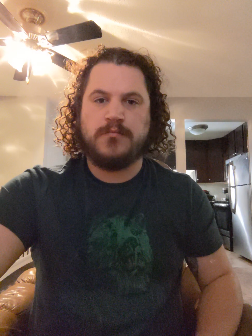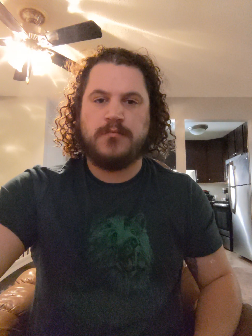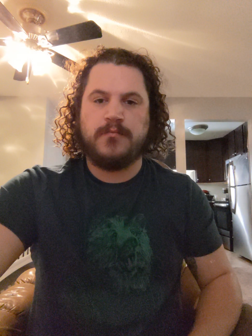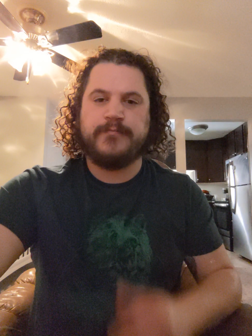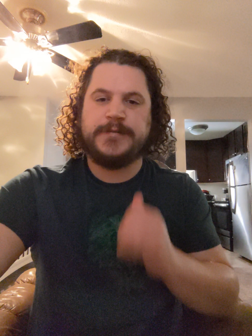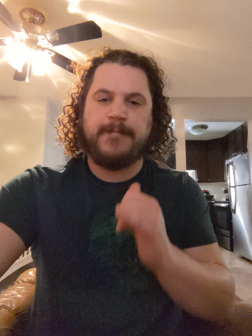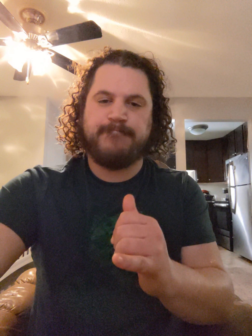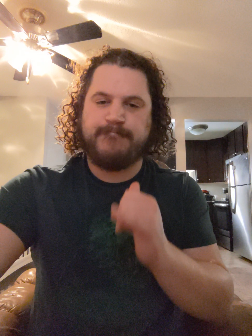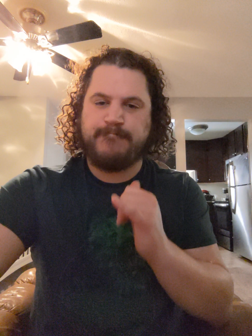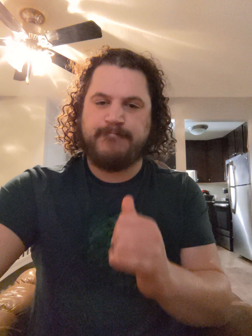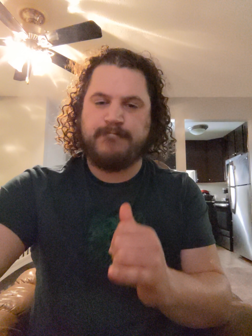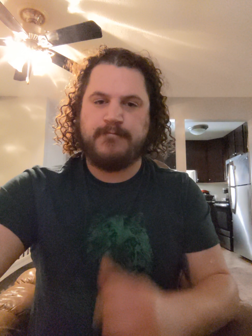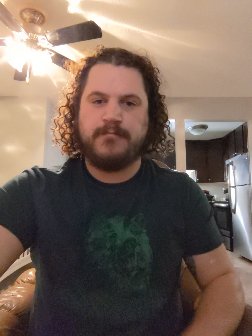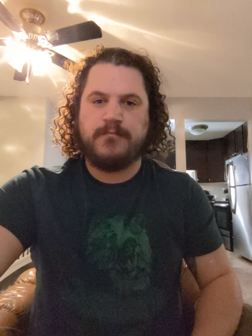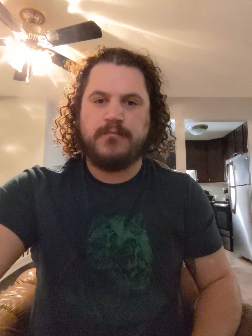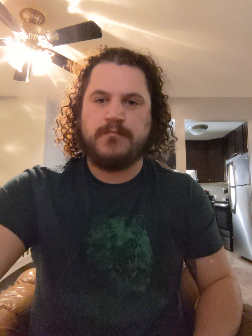same